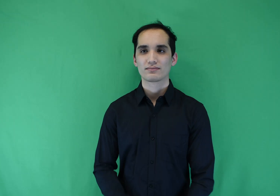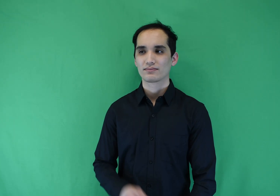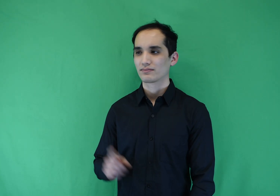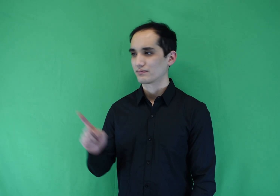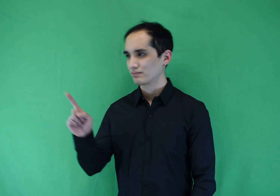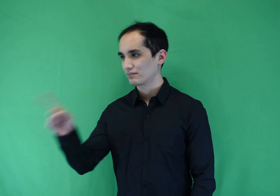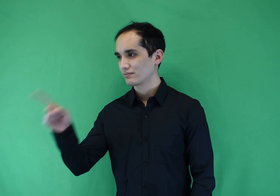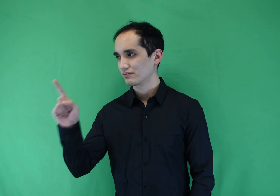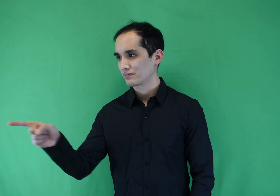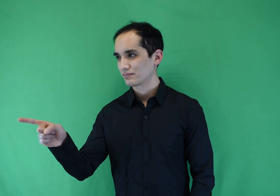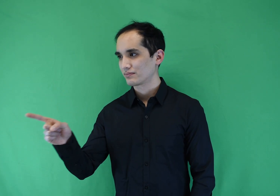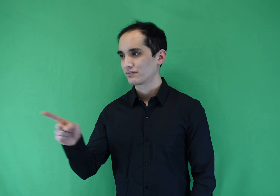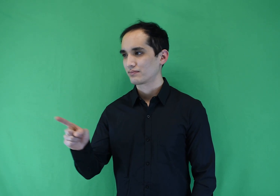ahí